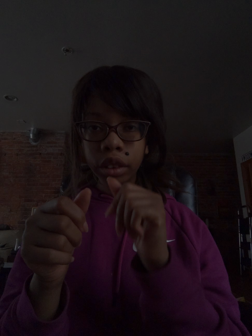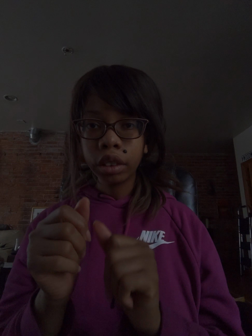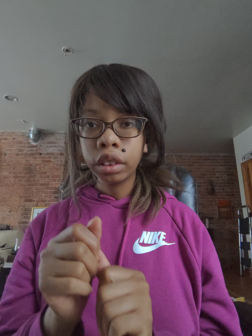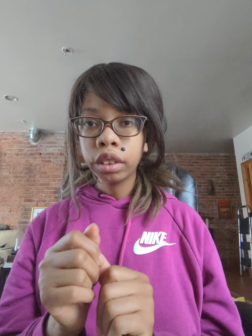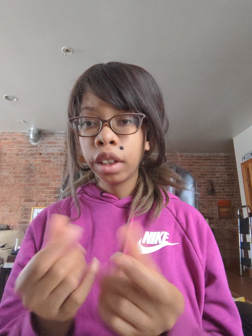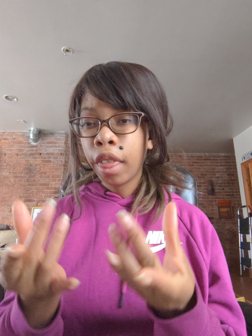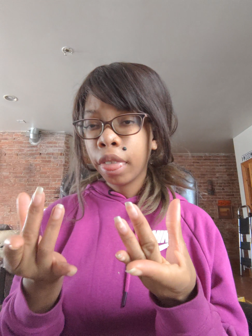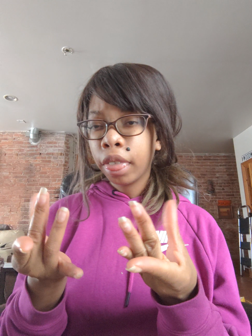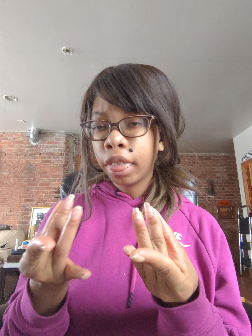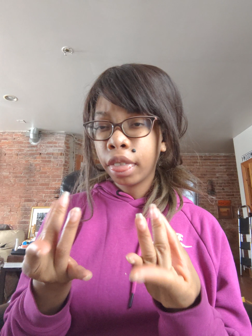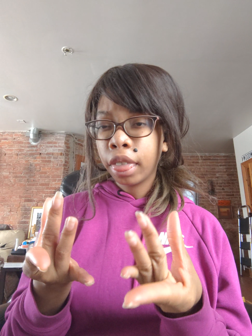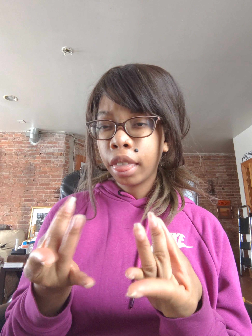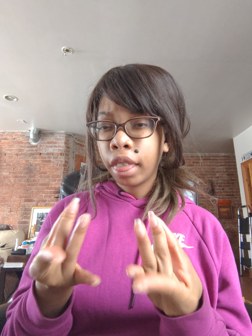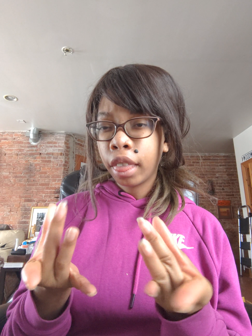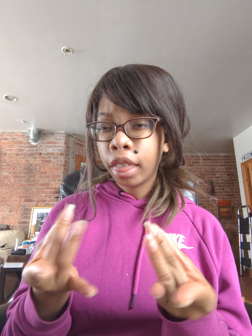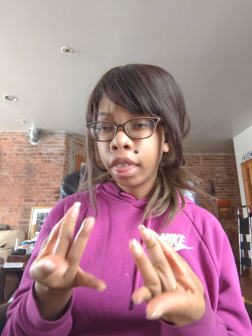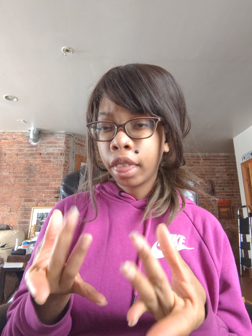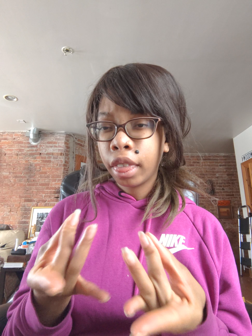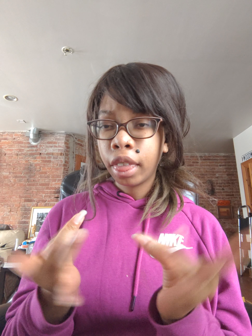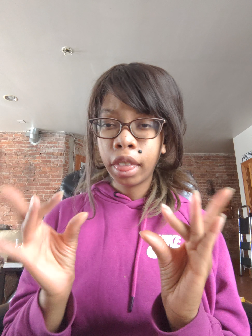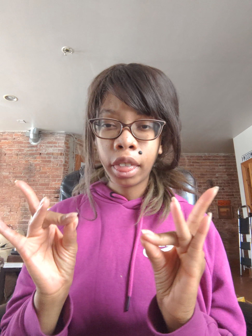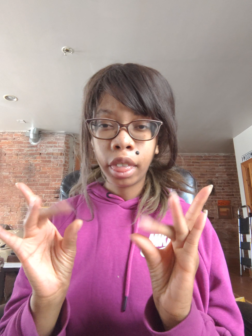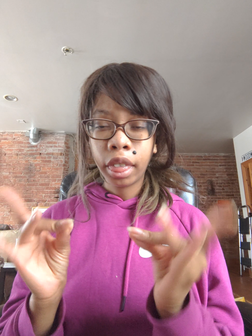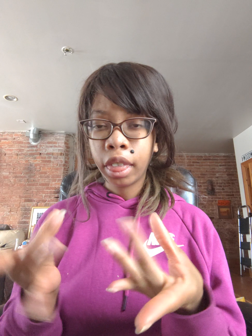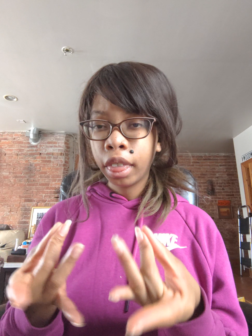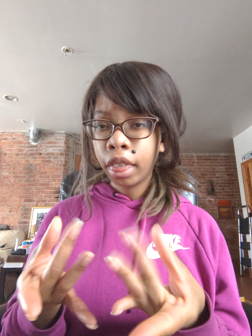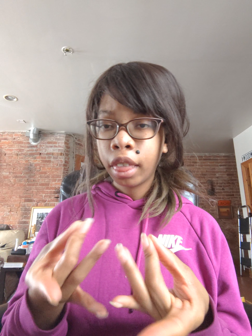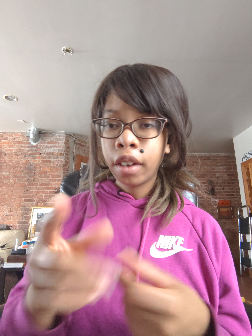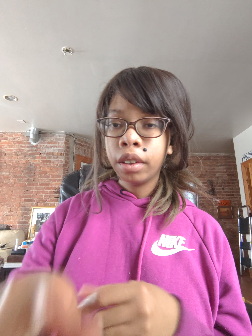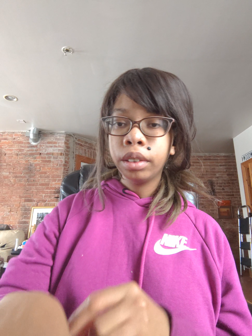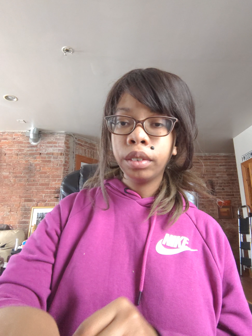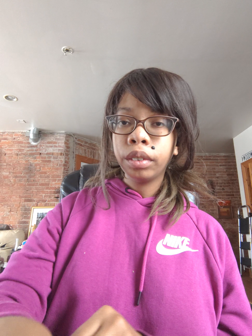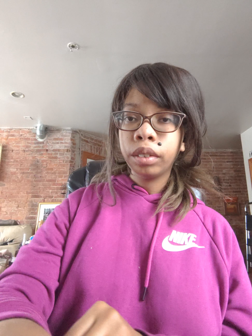sticky